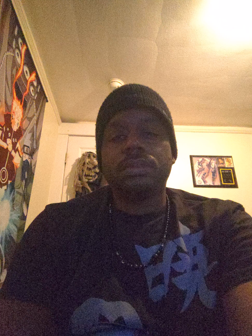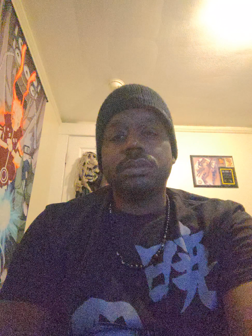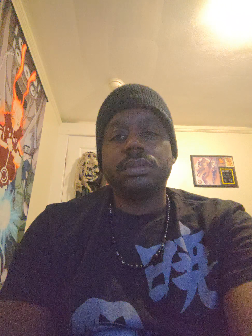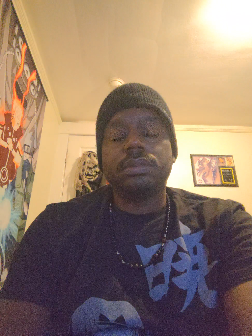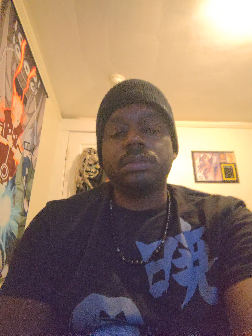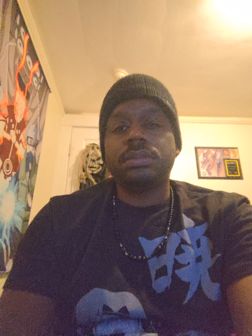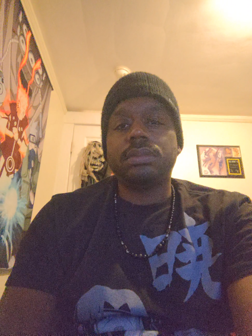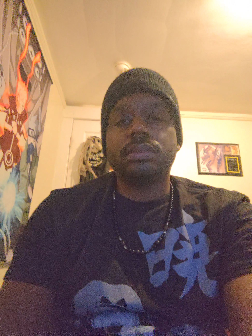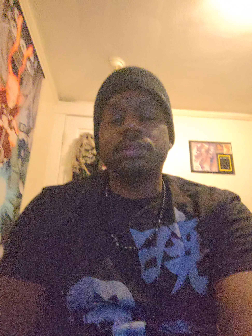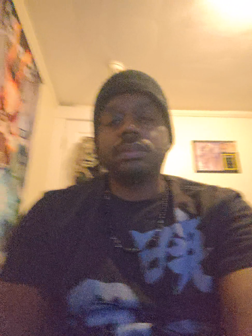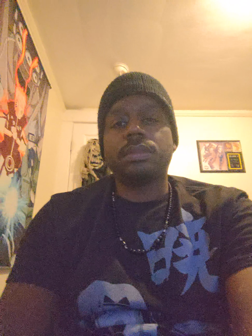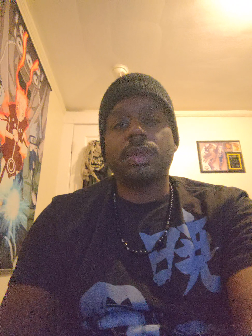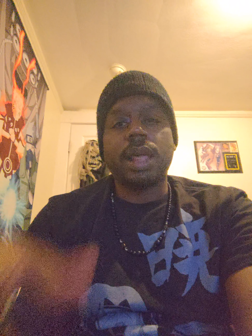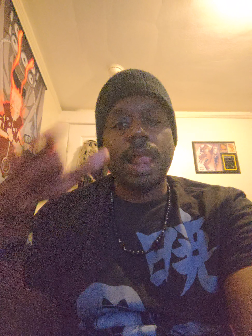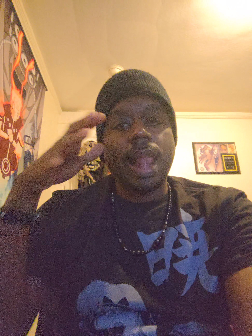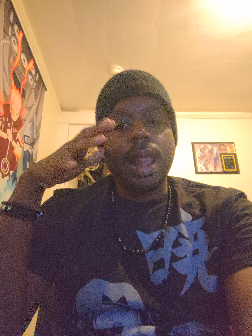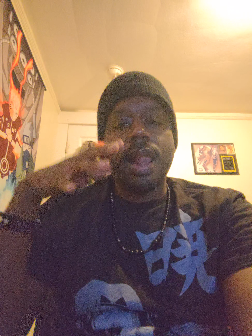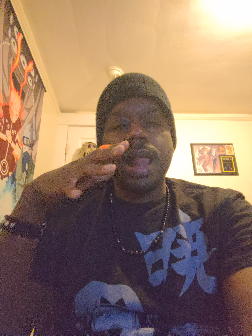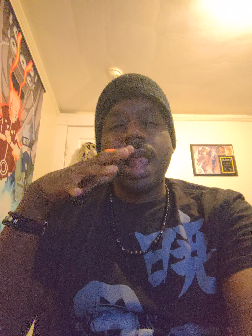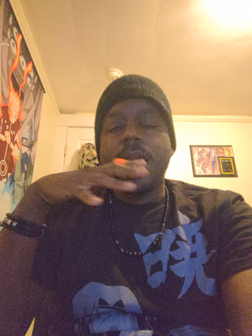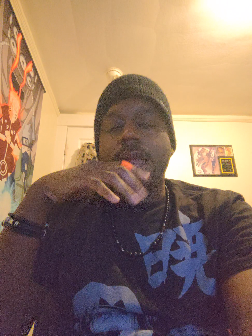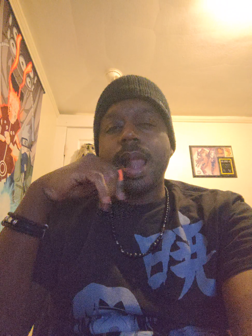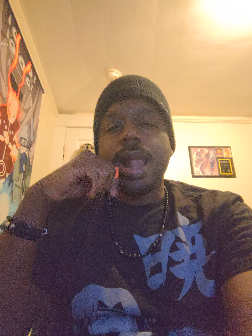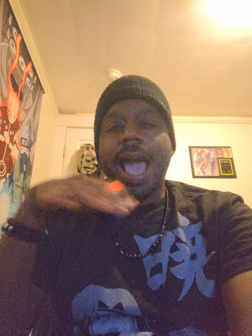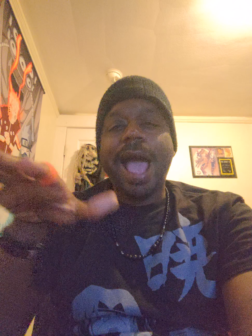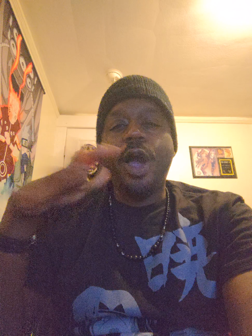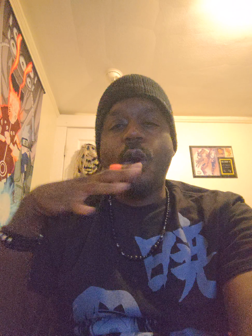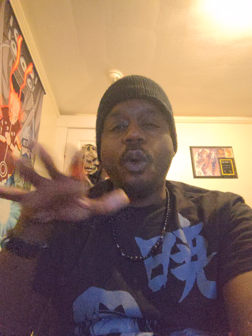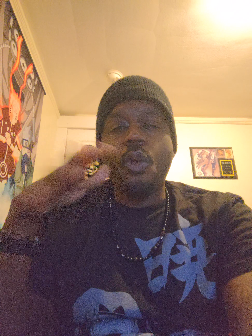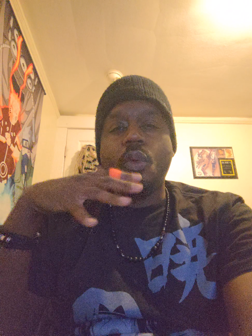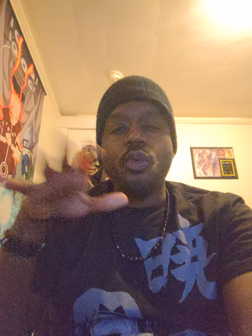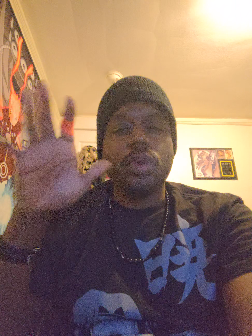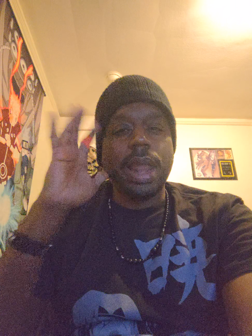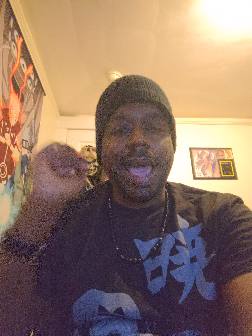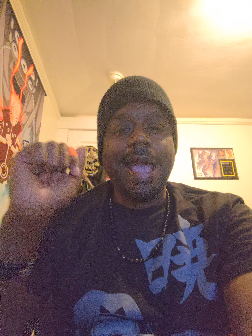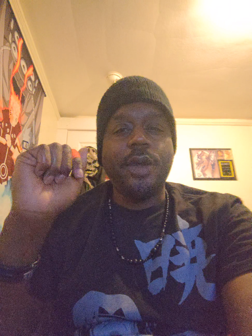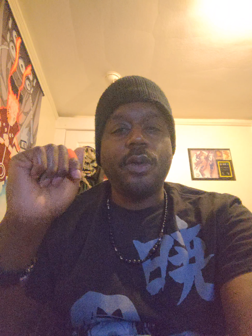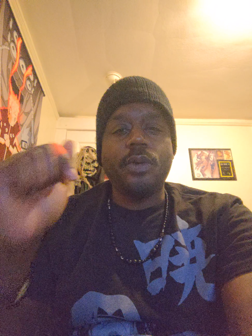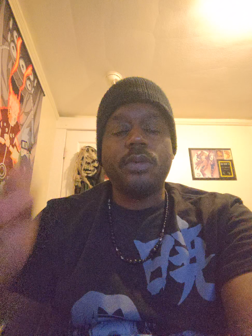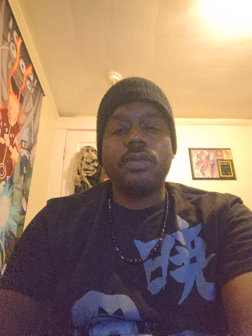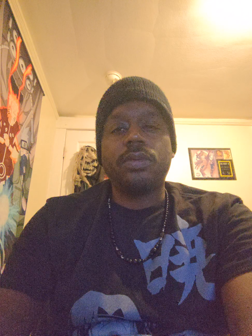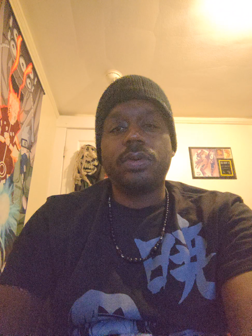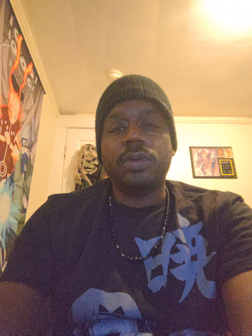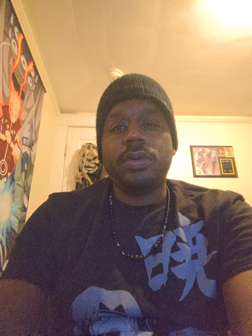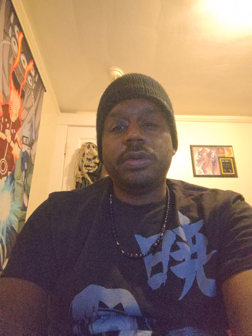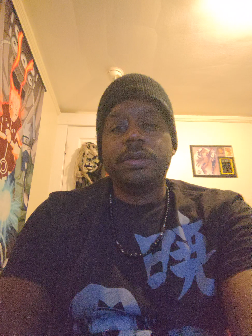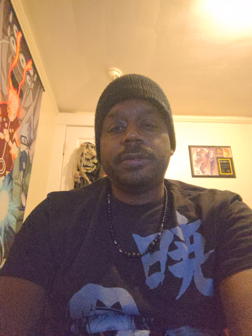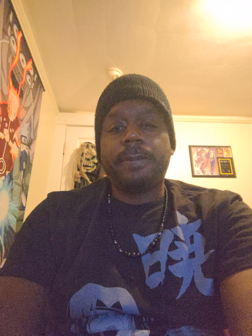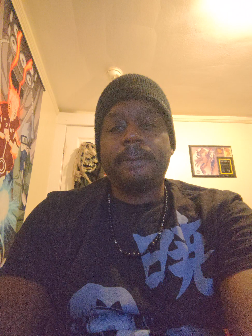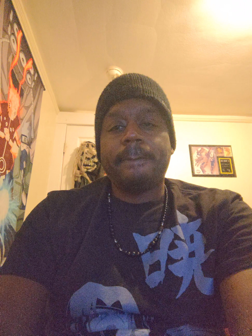loud